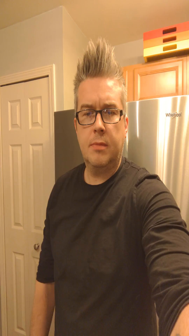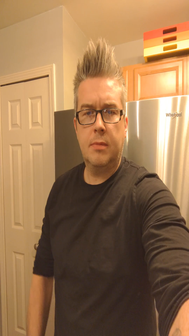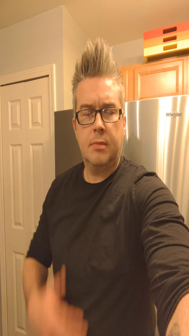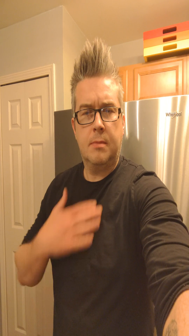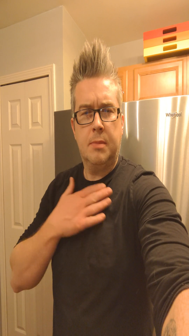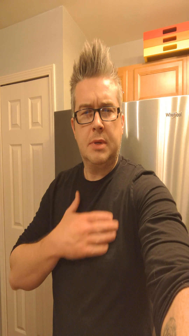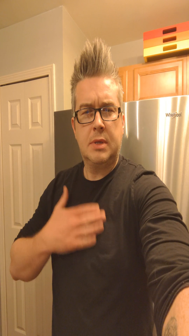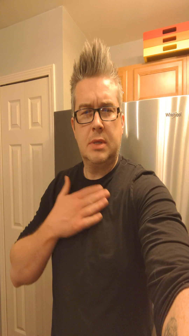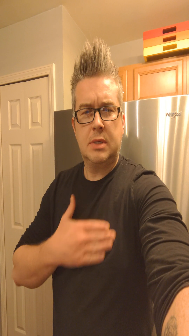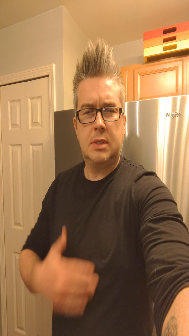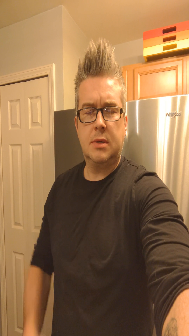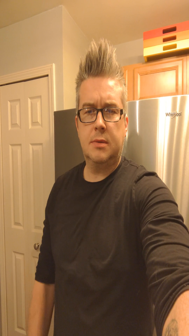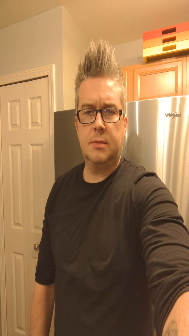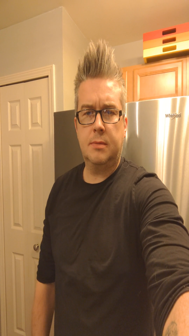please